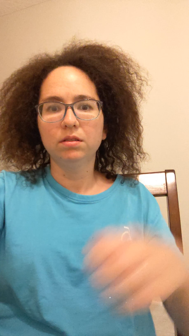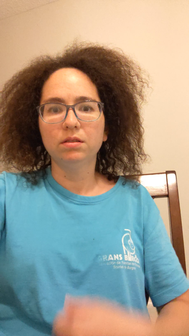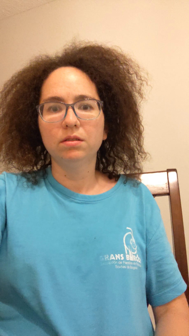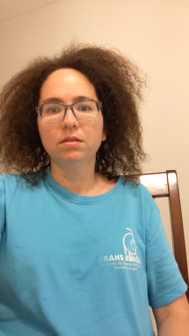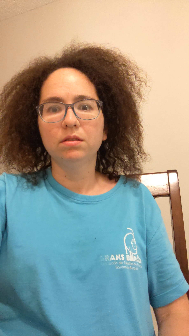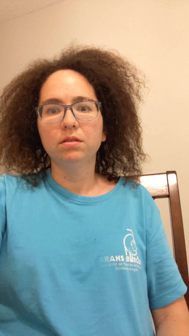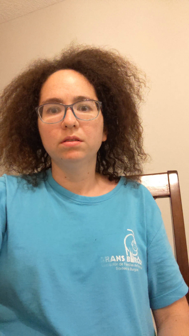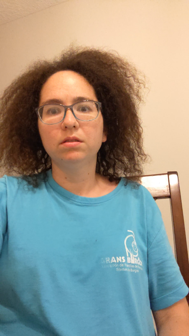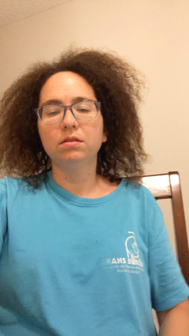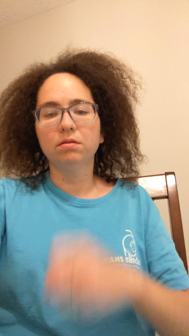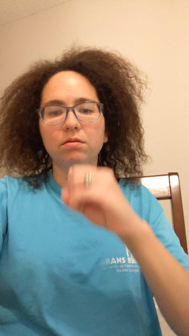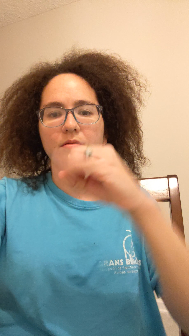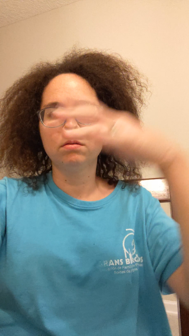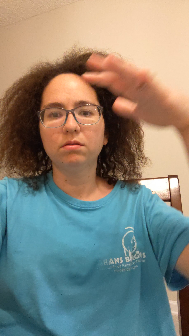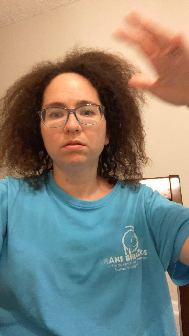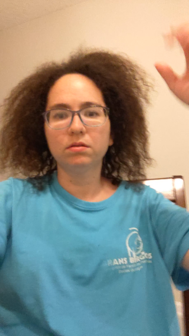bubbles